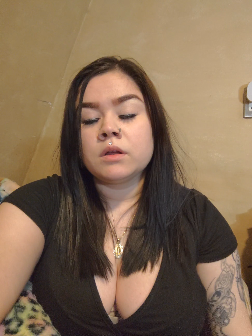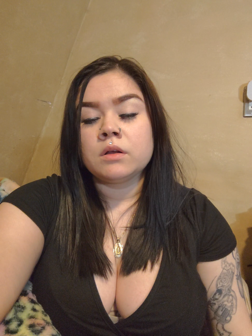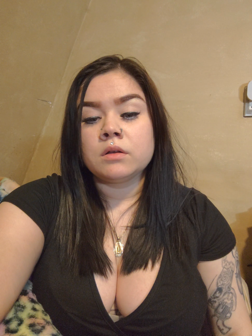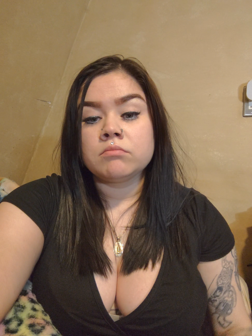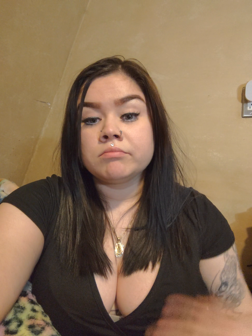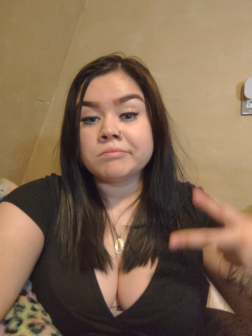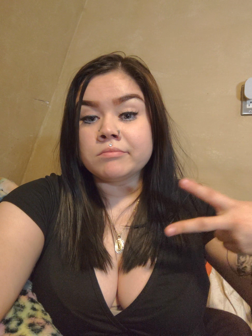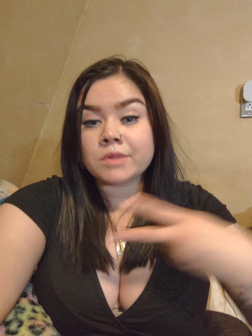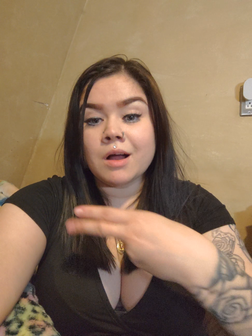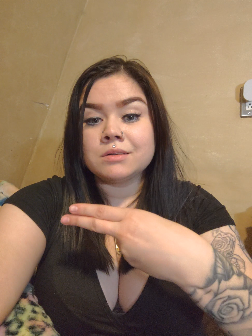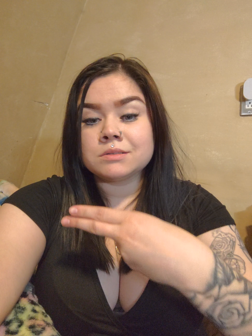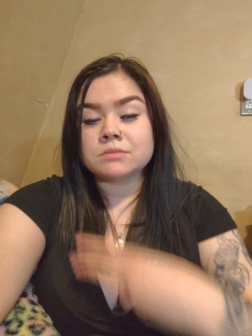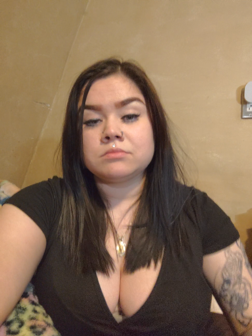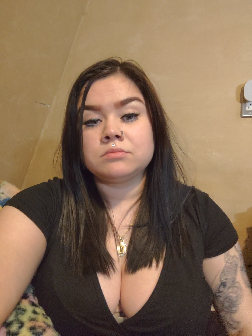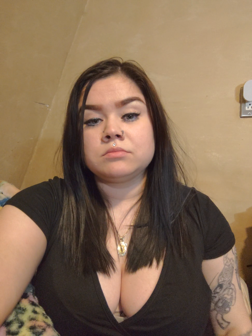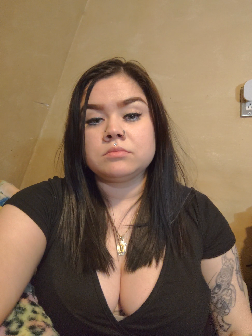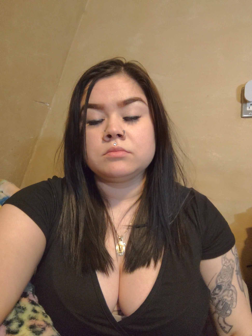cut